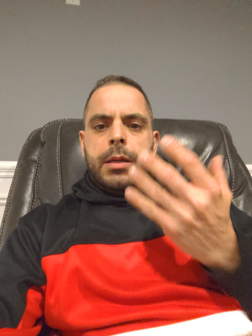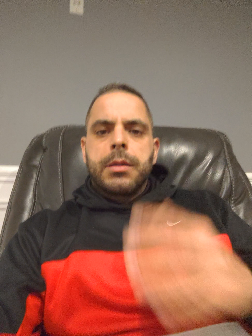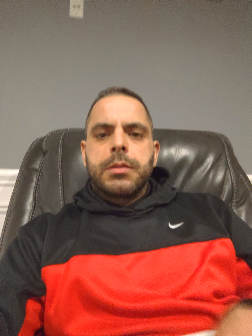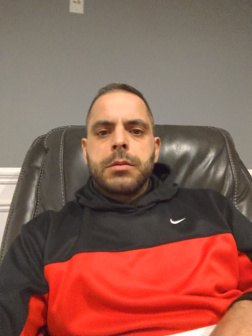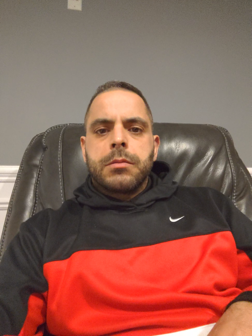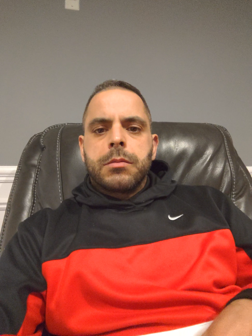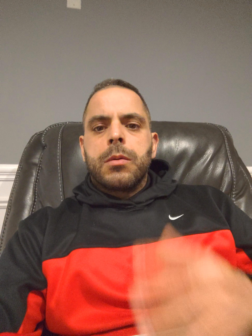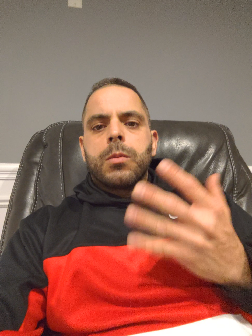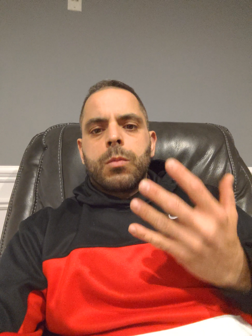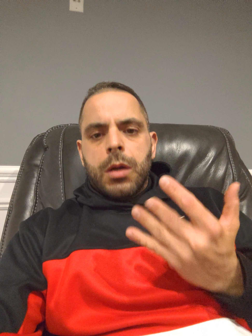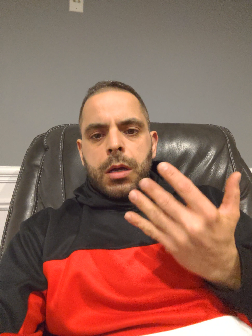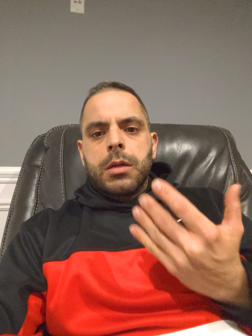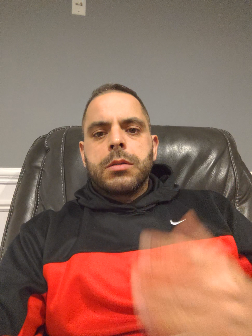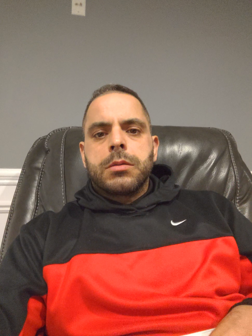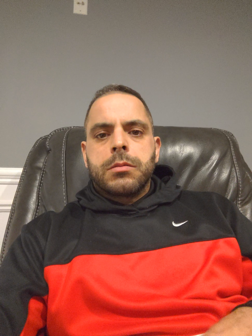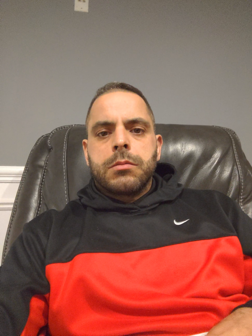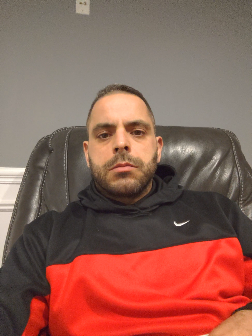wait